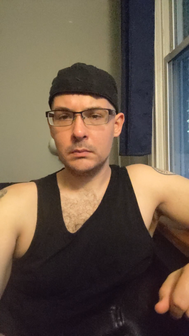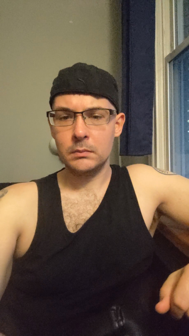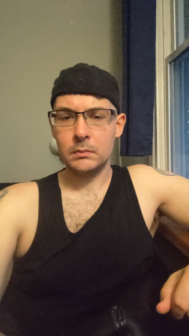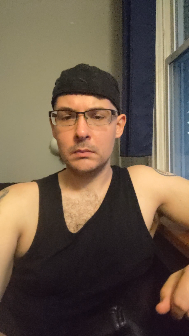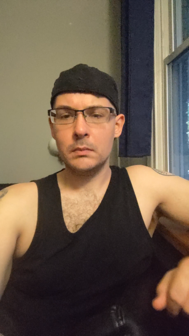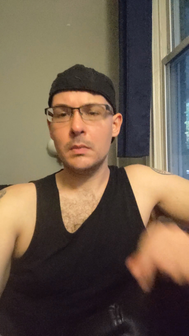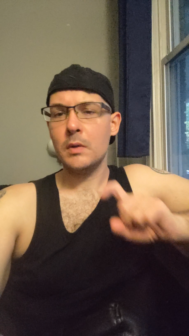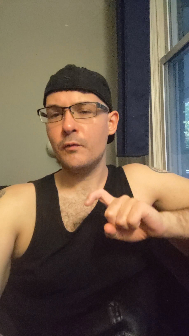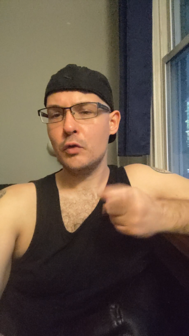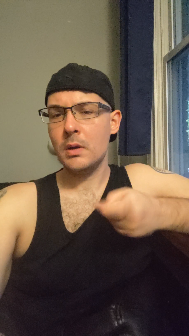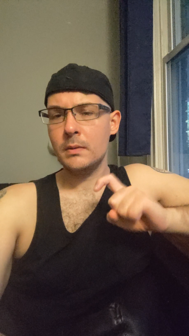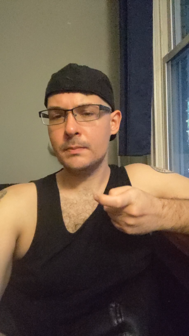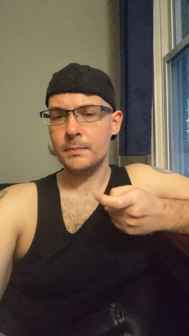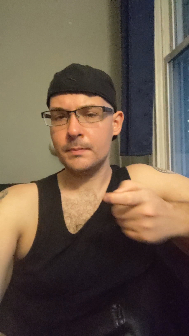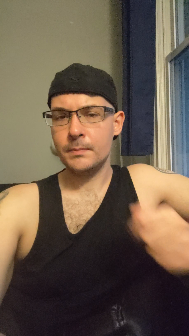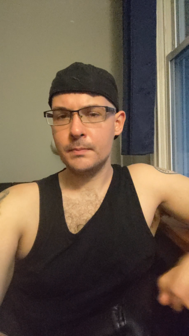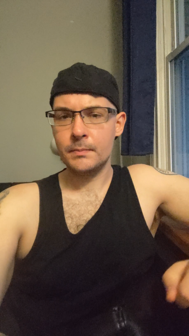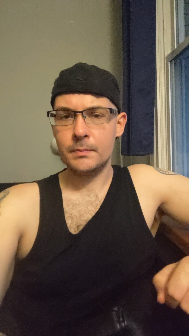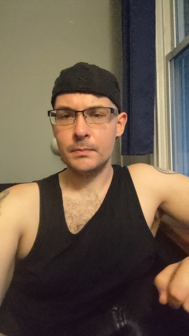friend